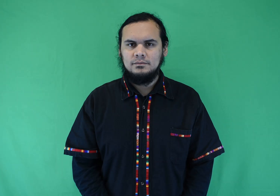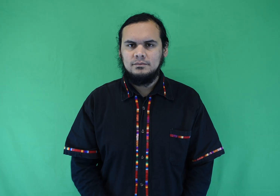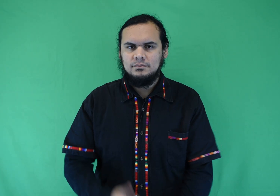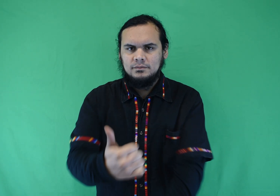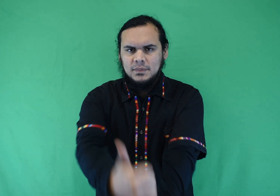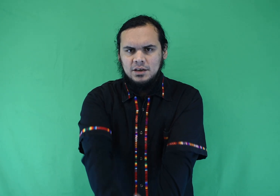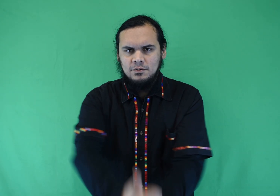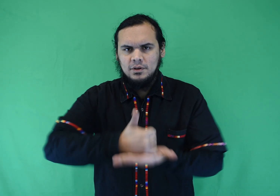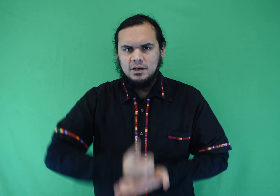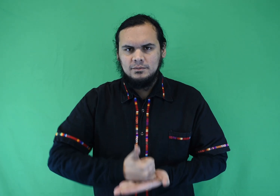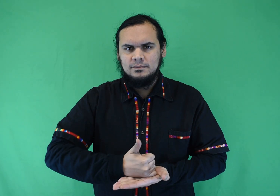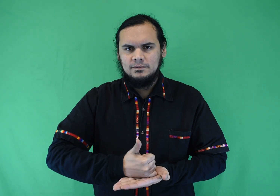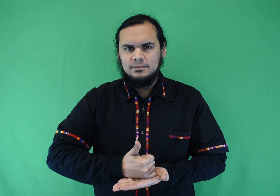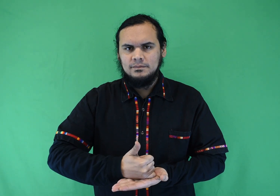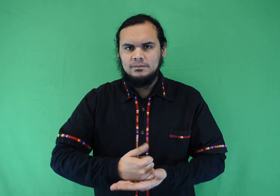ayuda